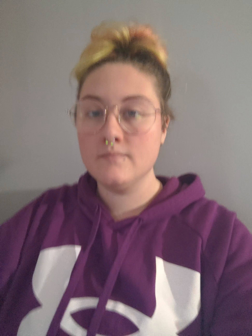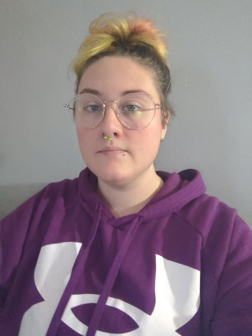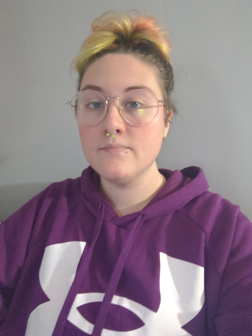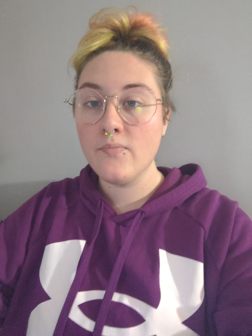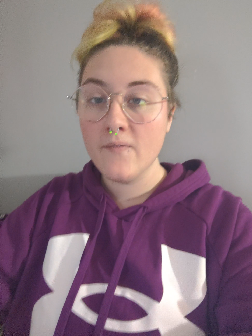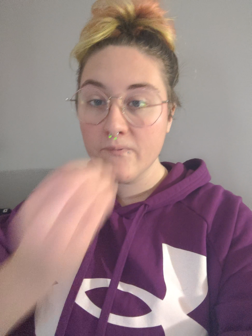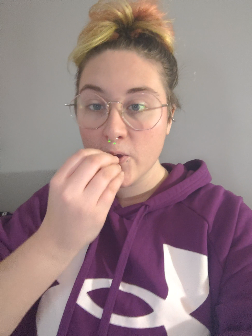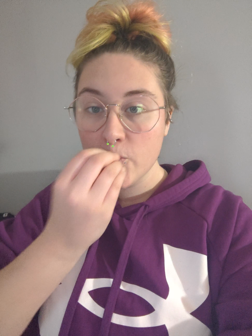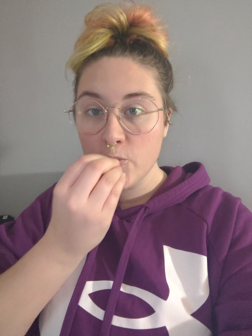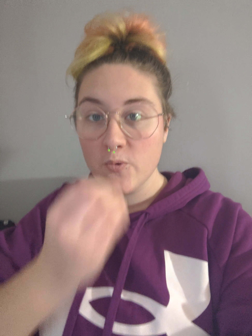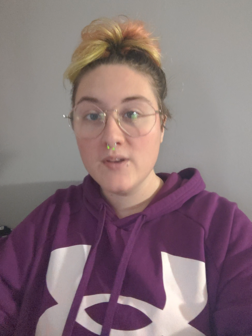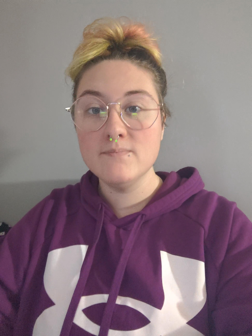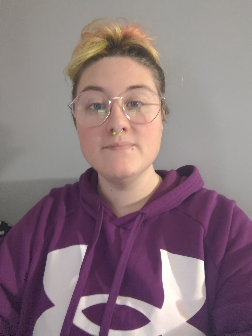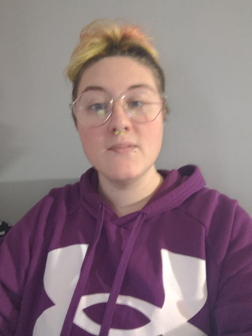food